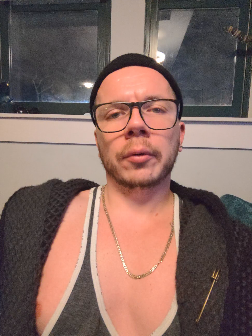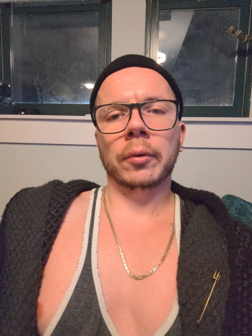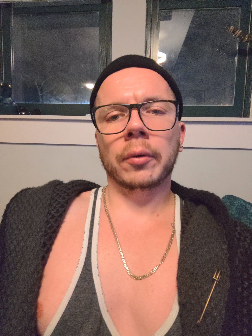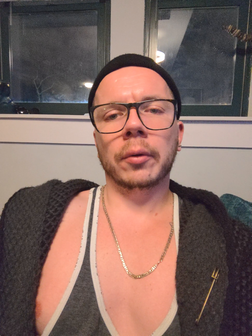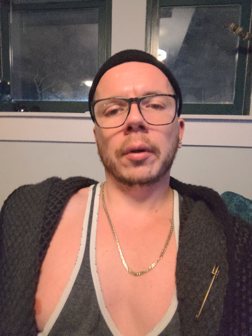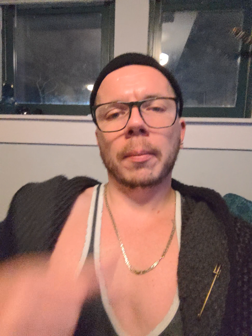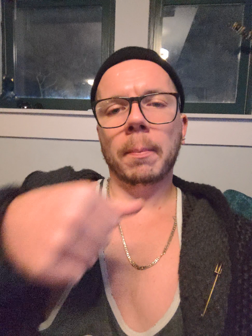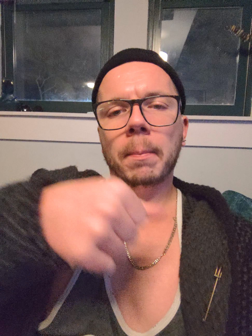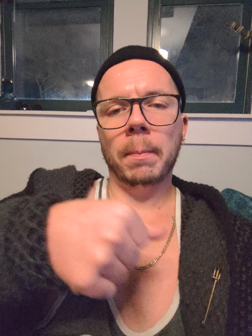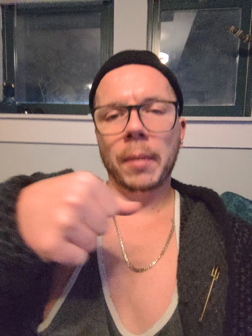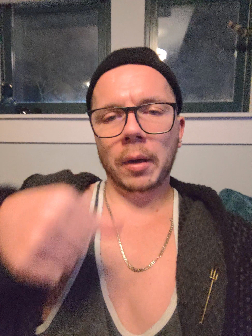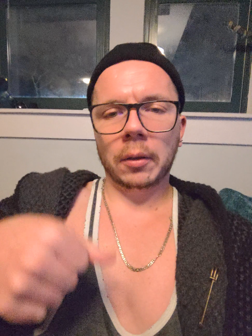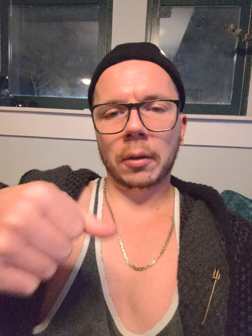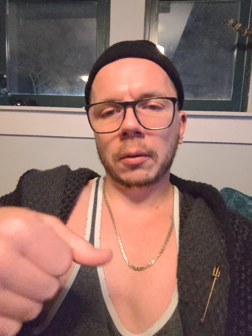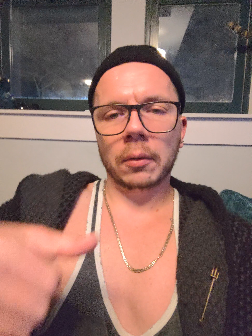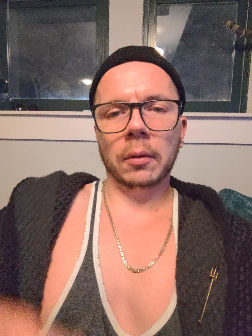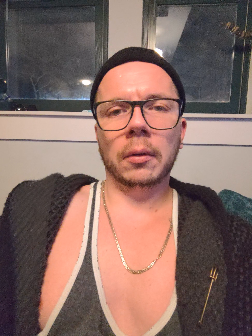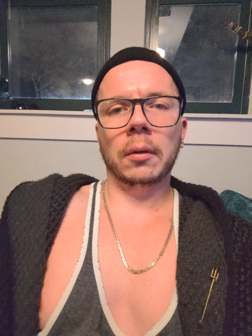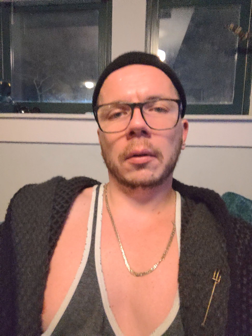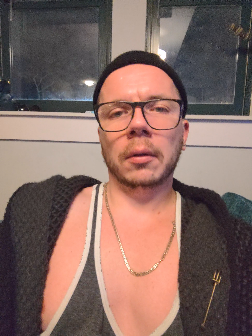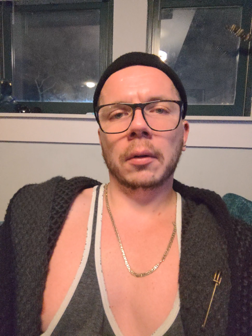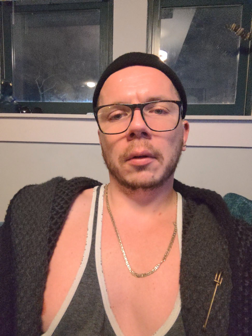puzzle